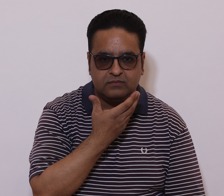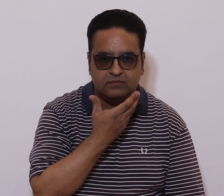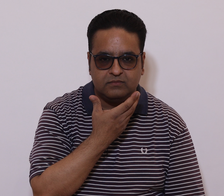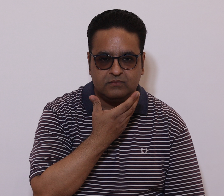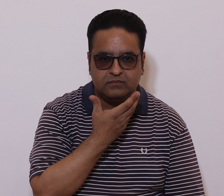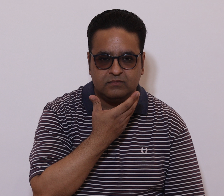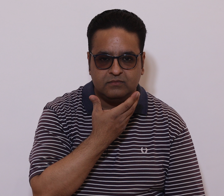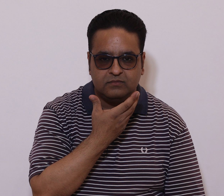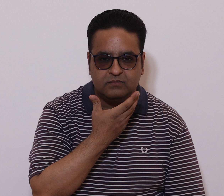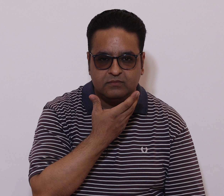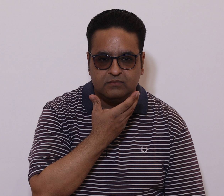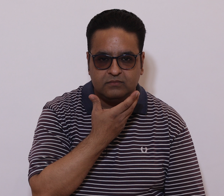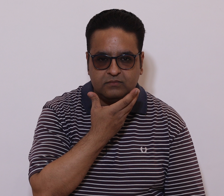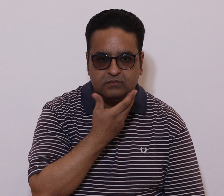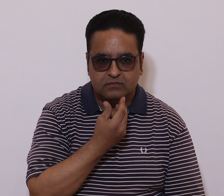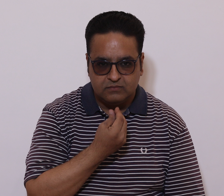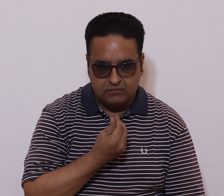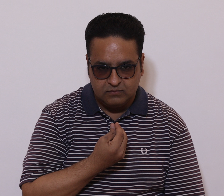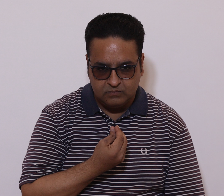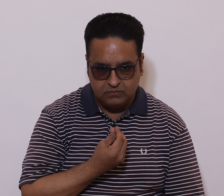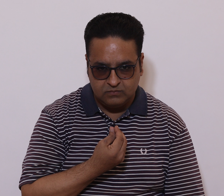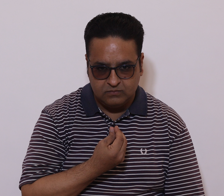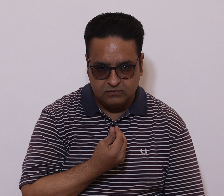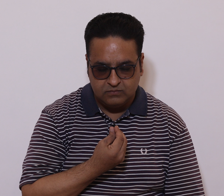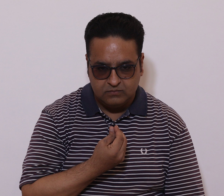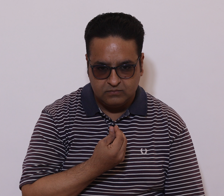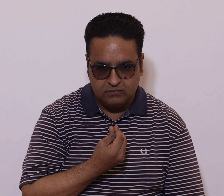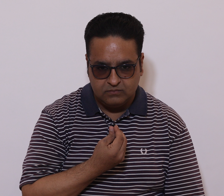sad